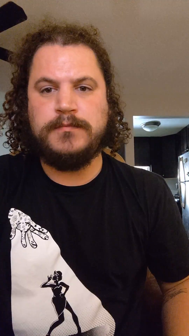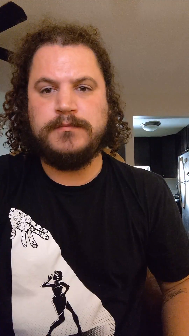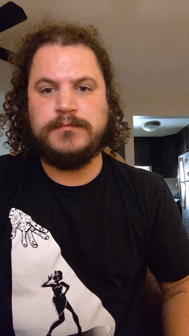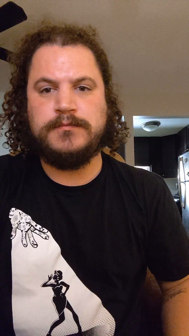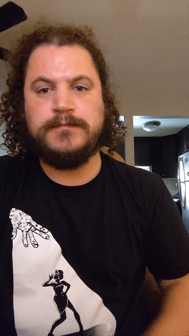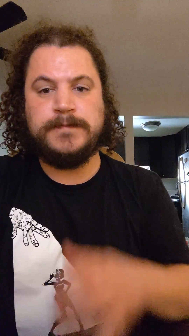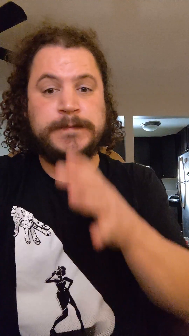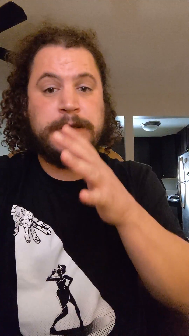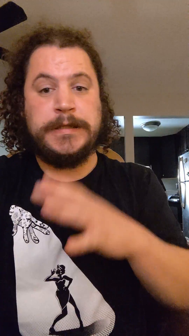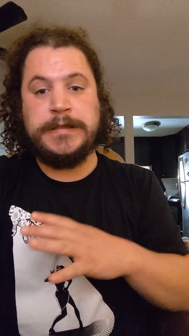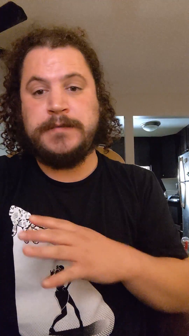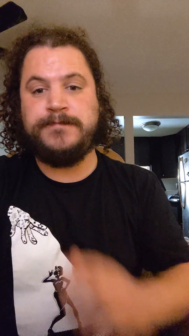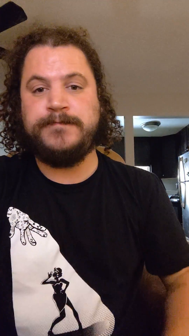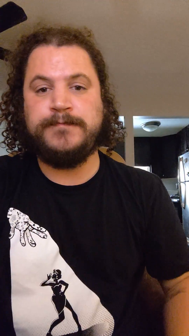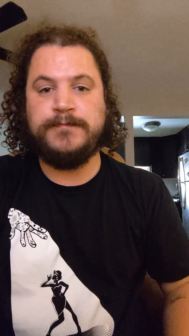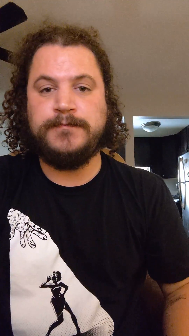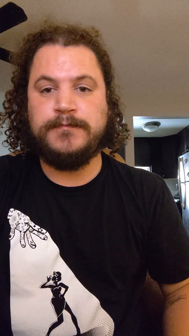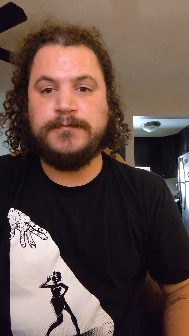lady